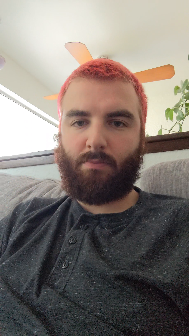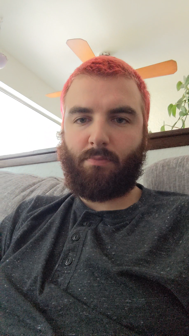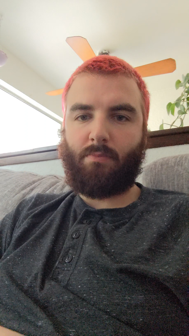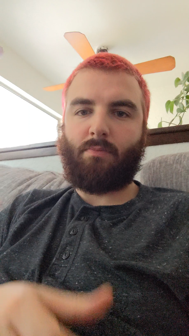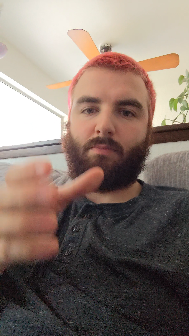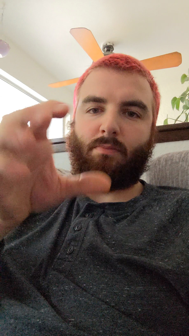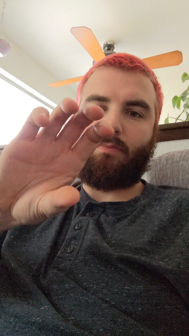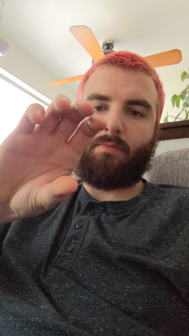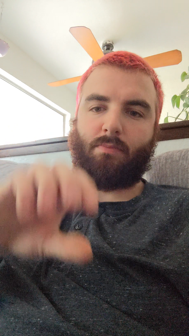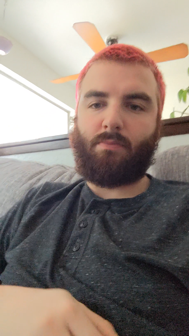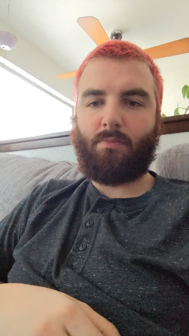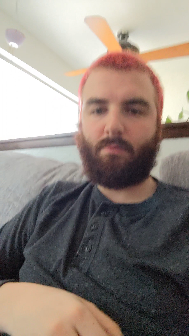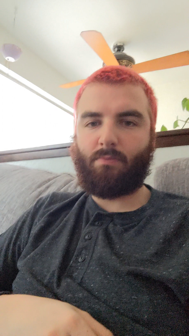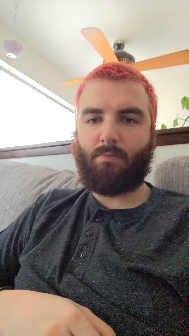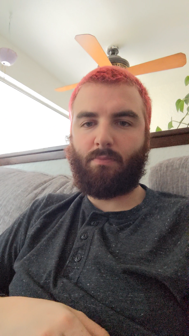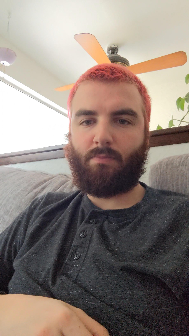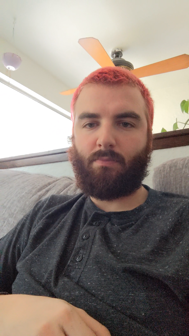pour